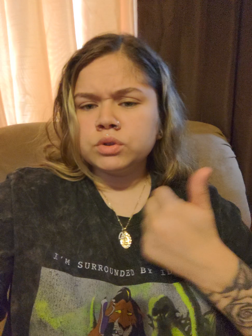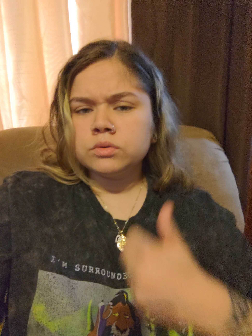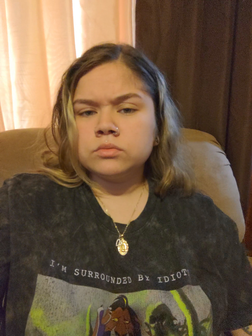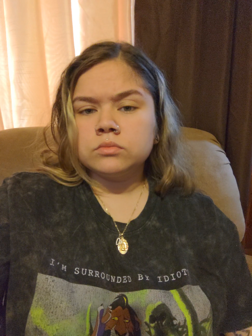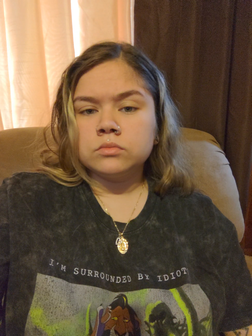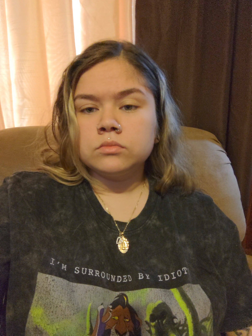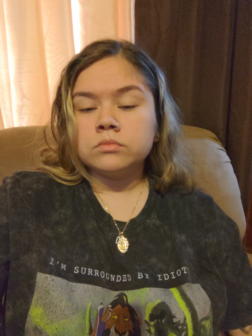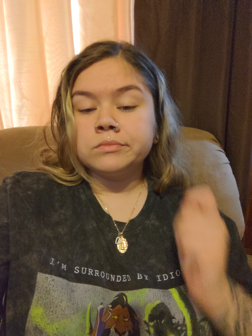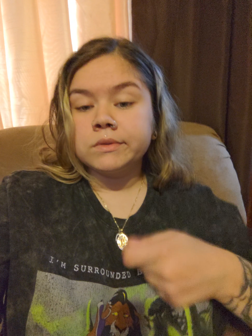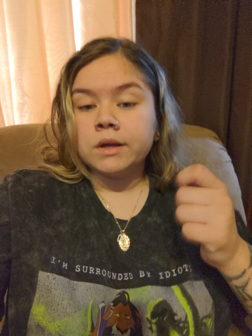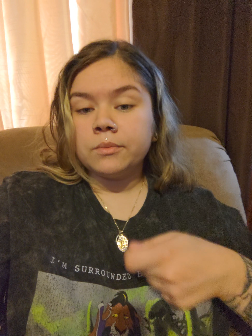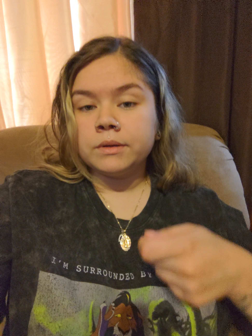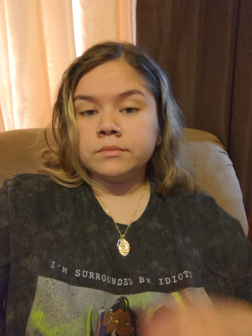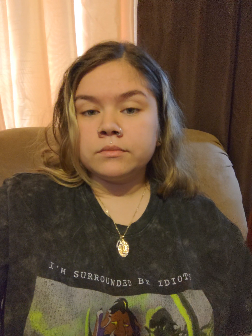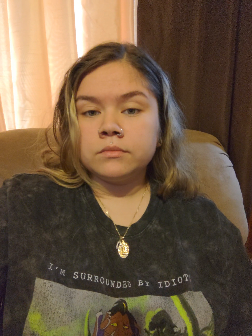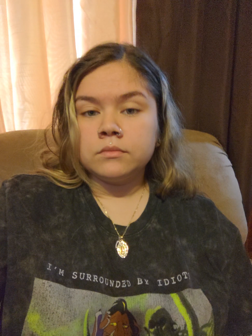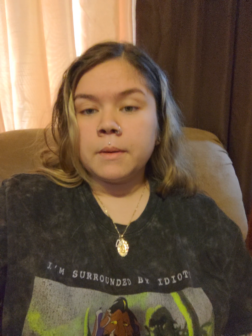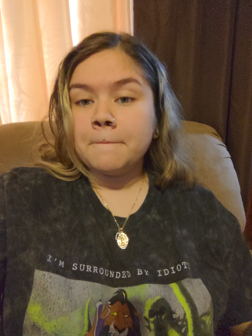cart